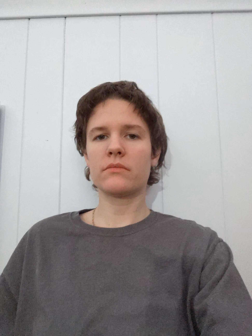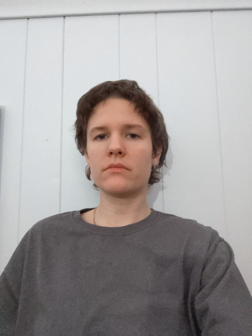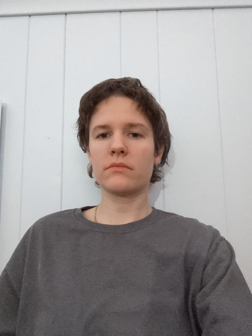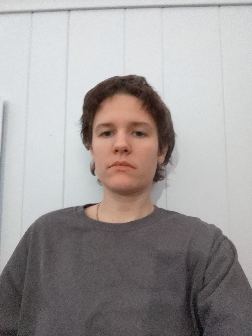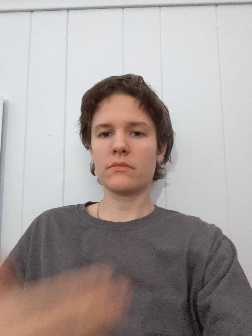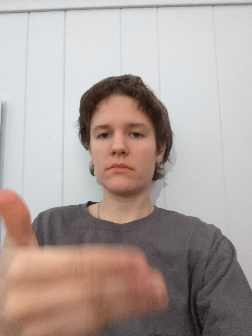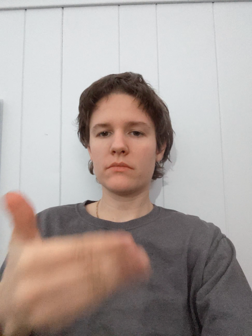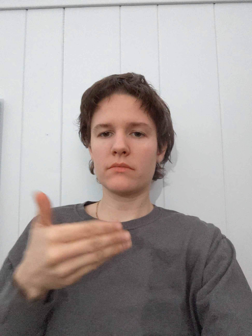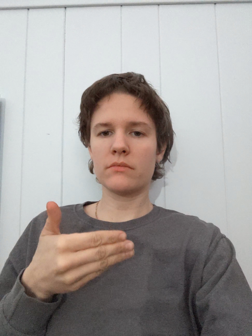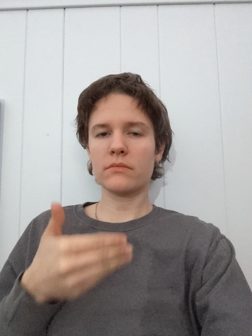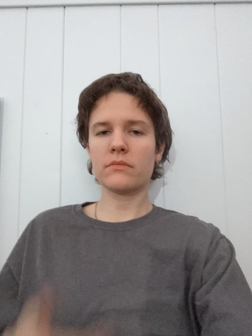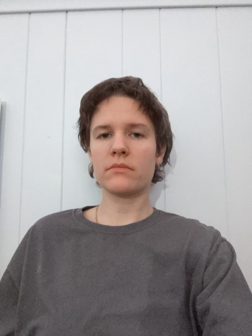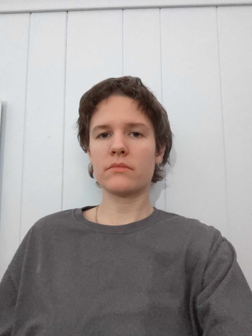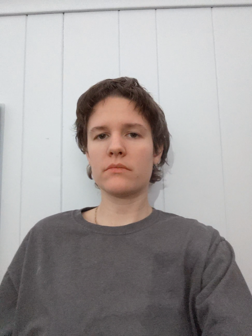before